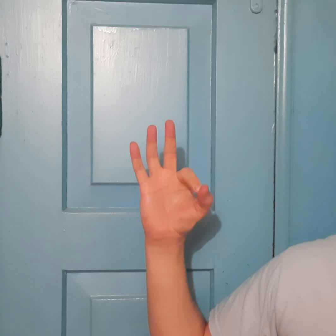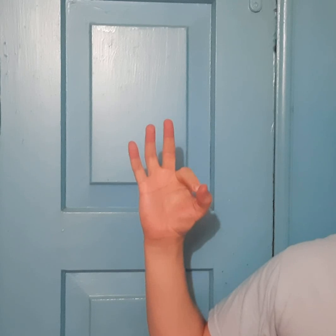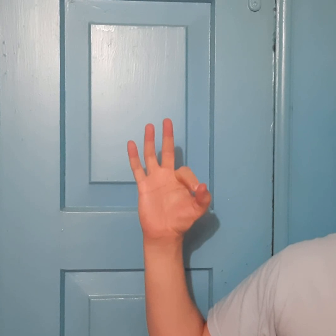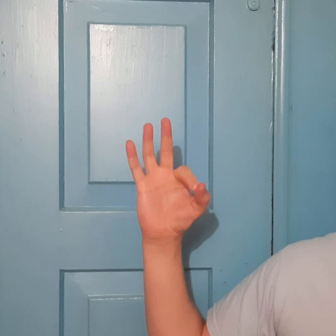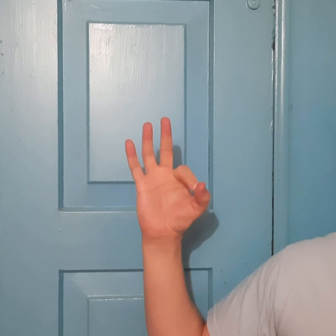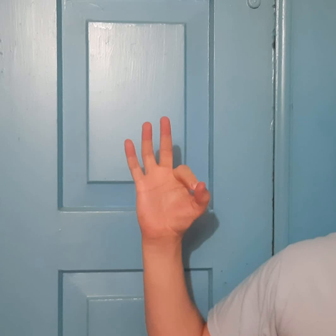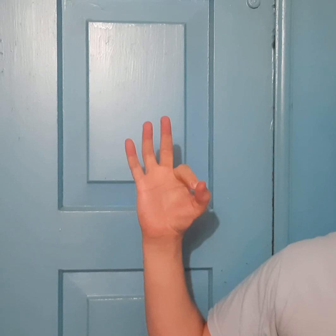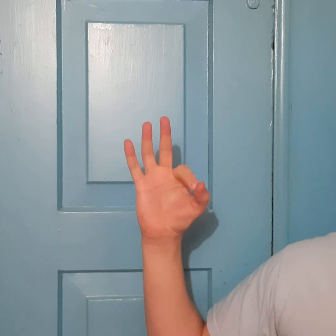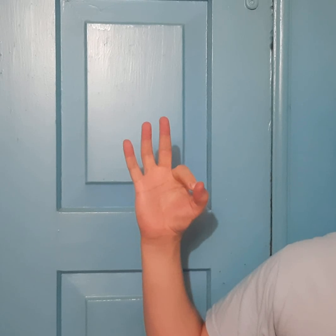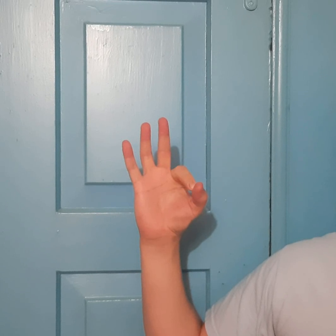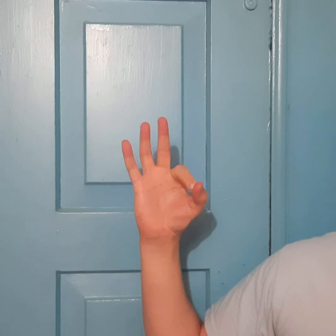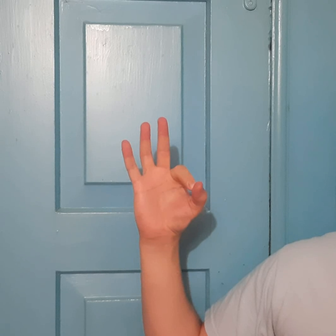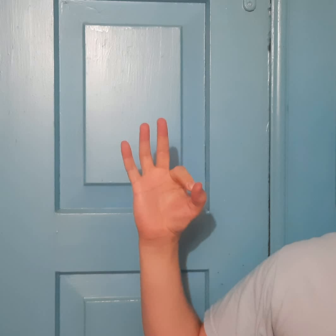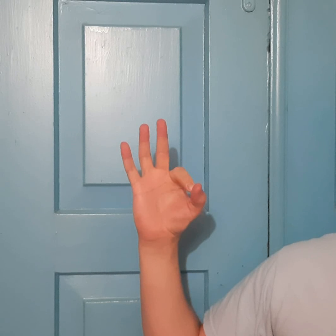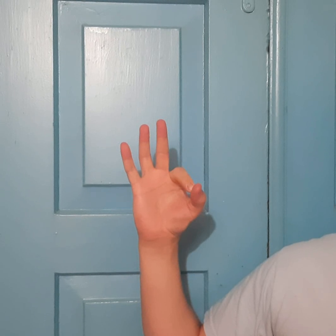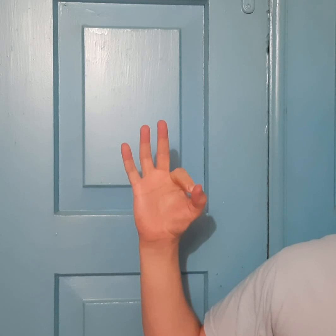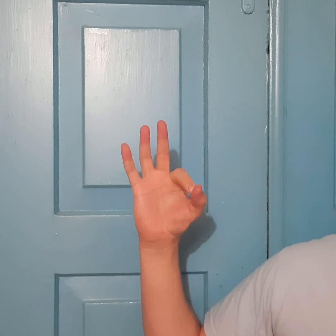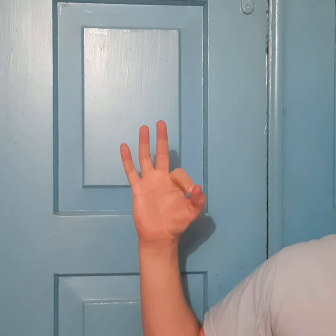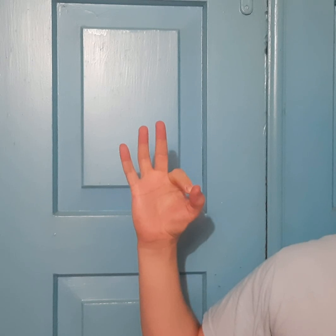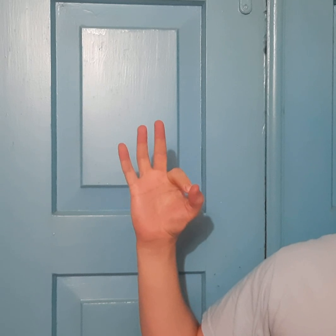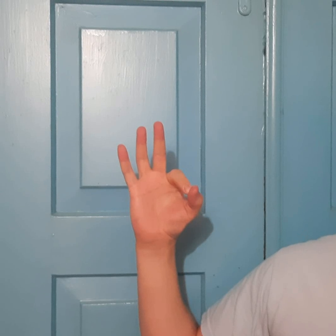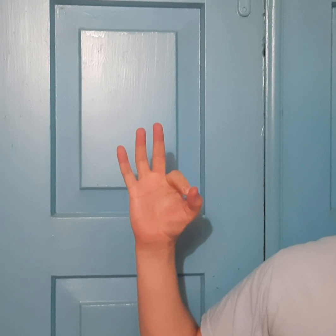О